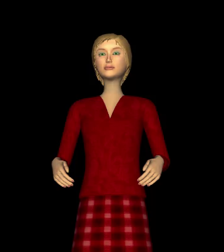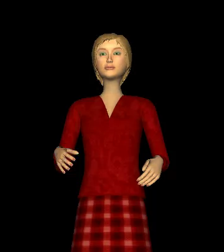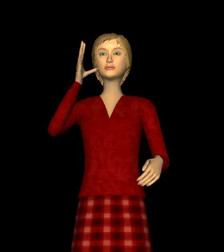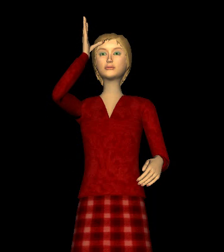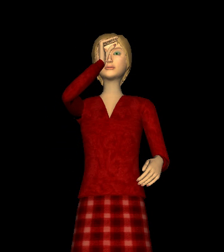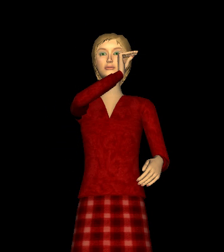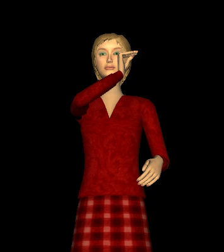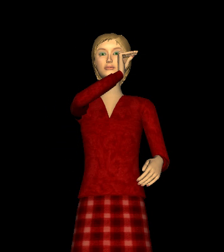ينسى